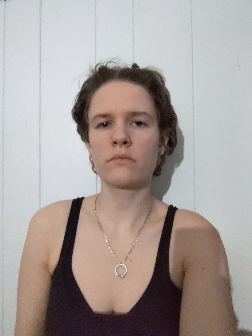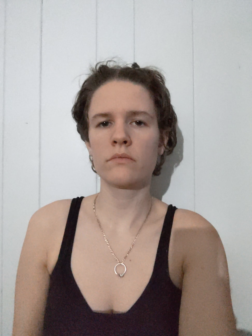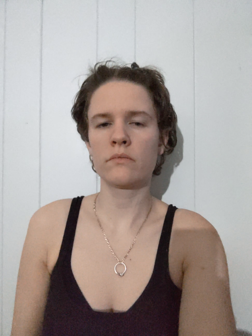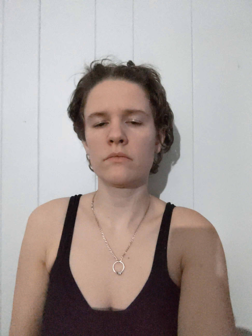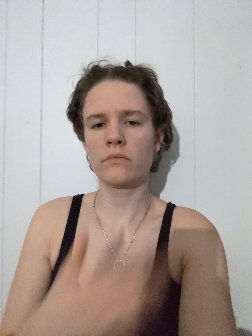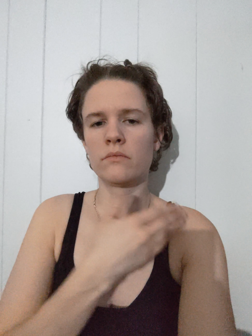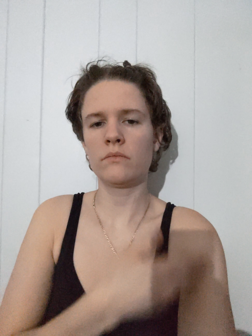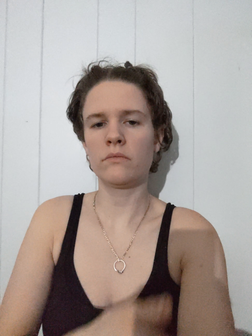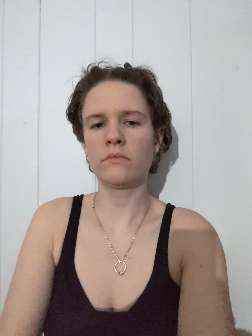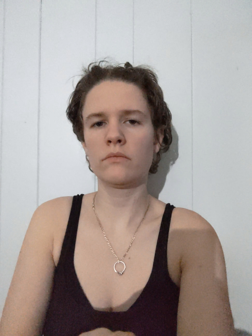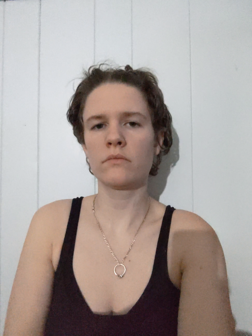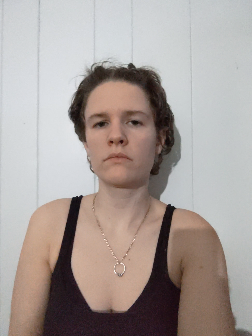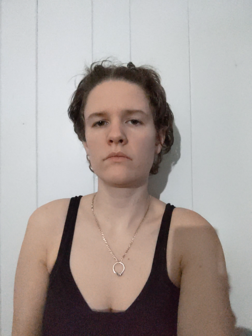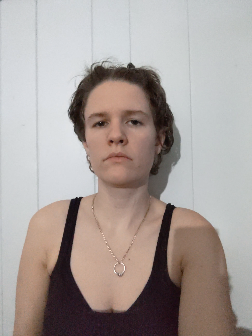arm